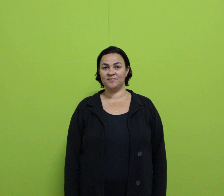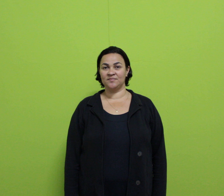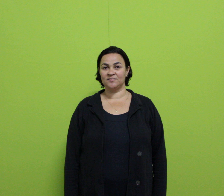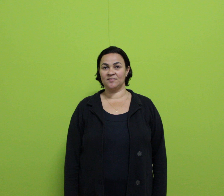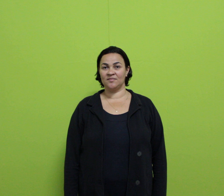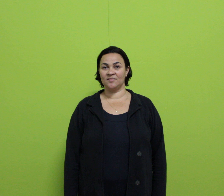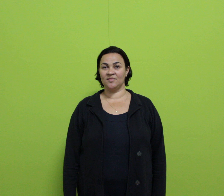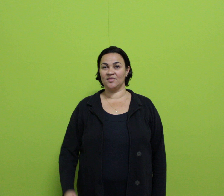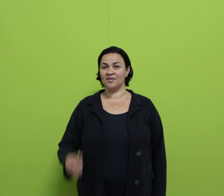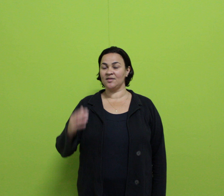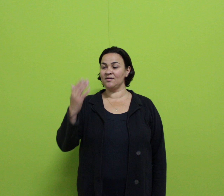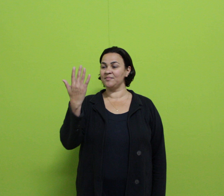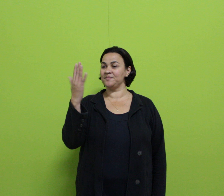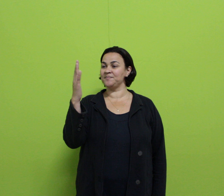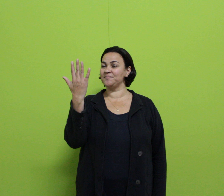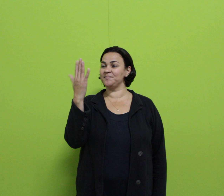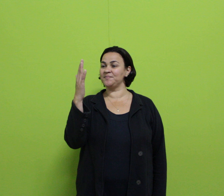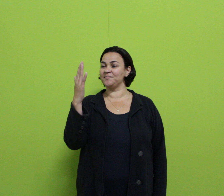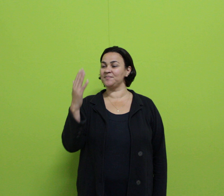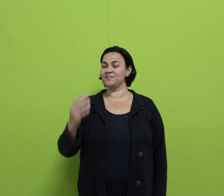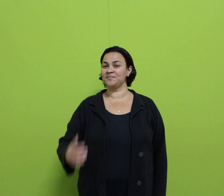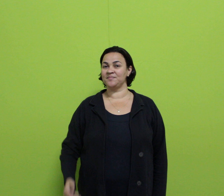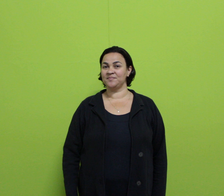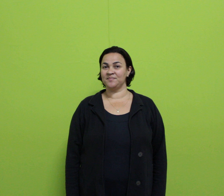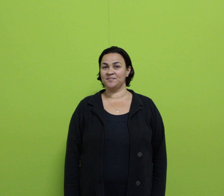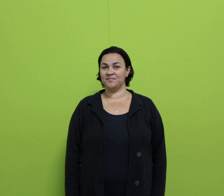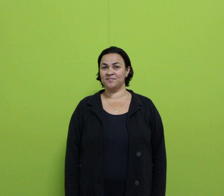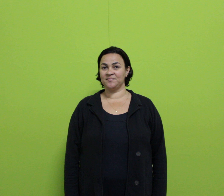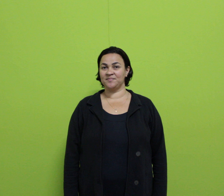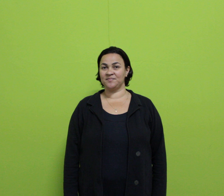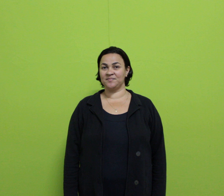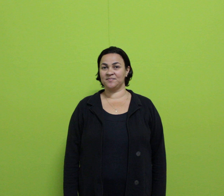espelho